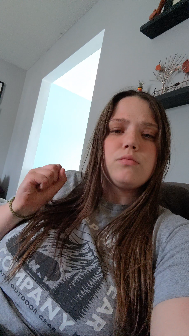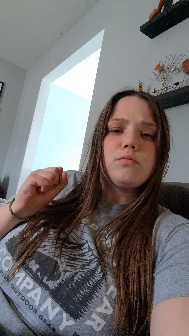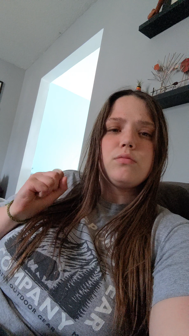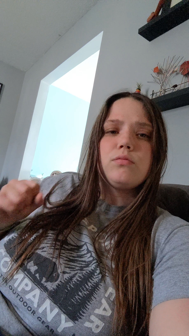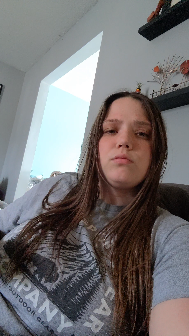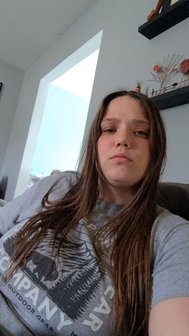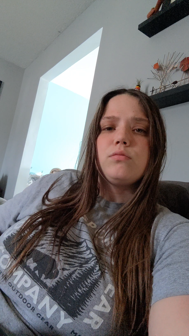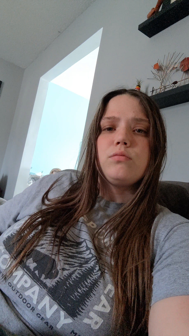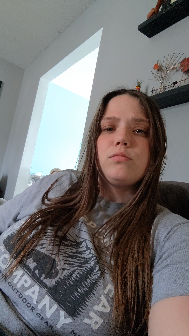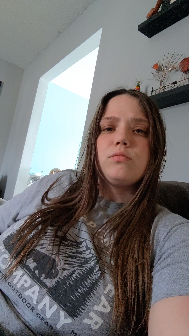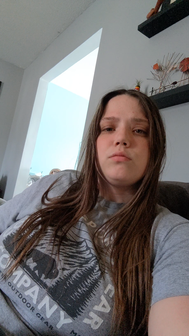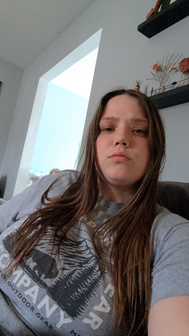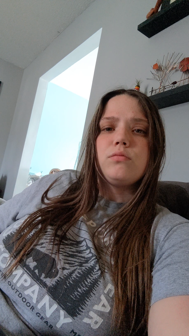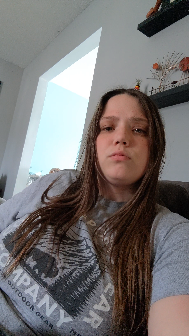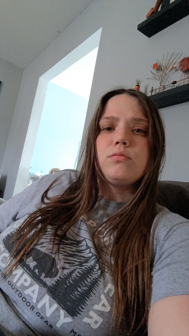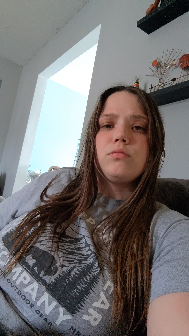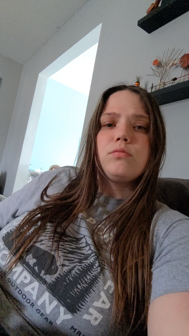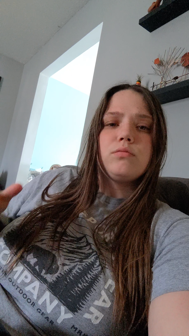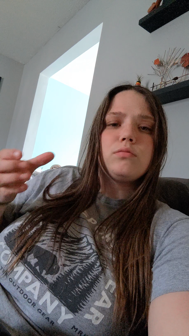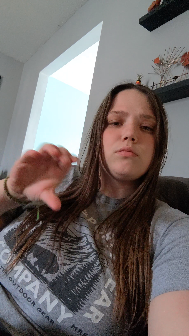dump